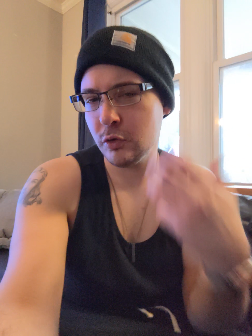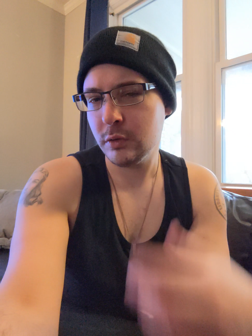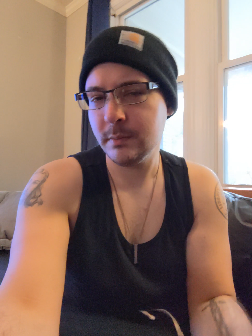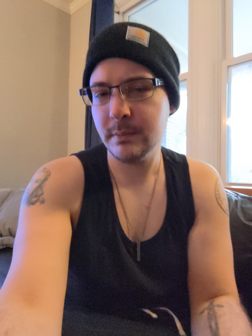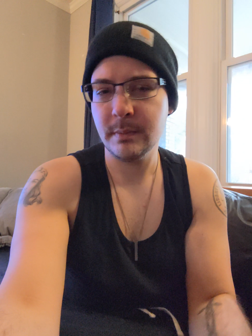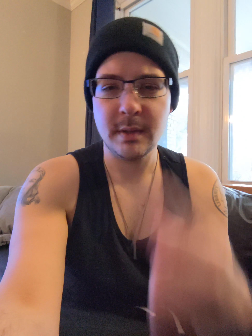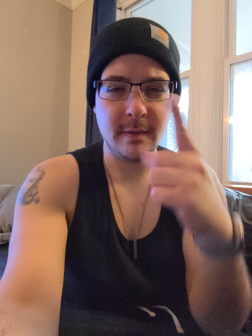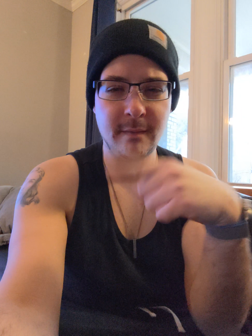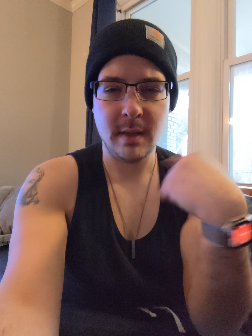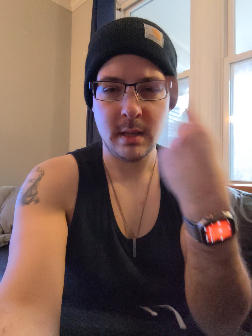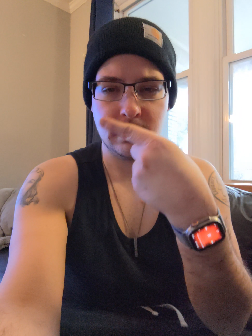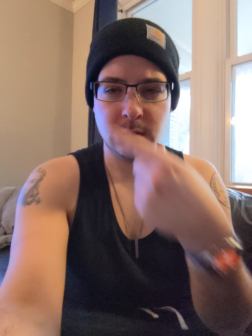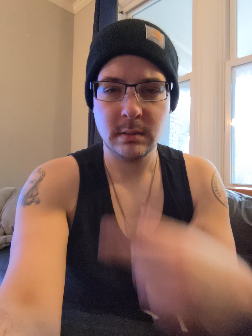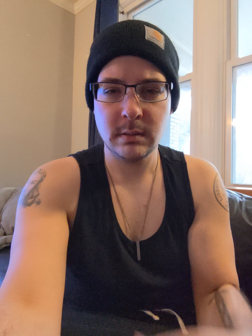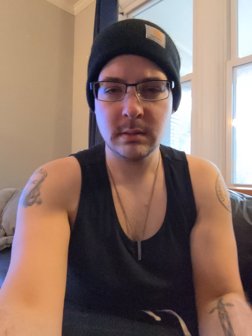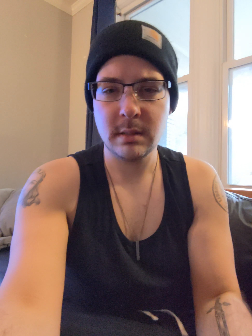face